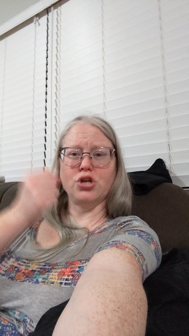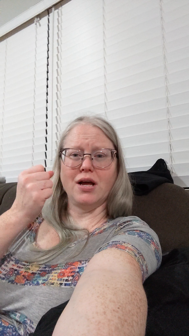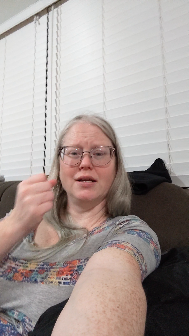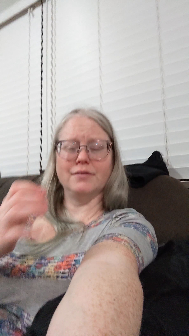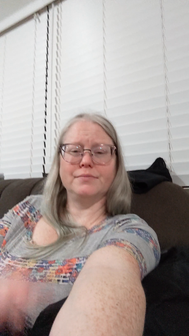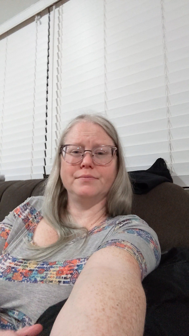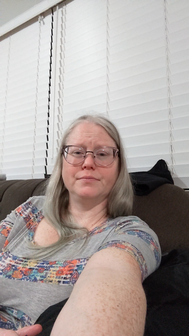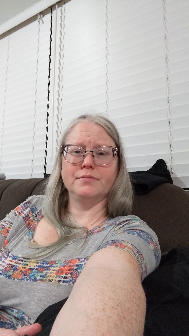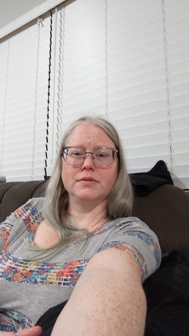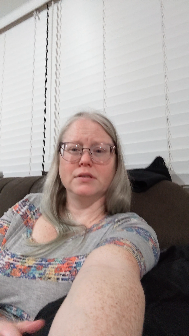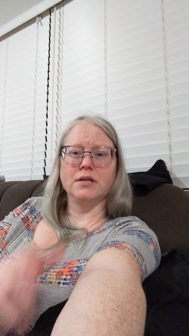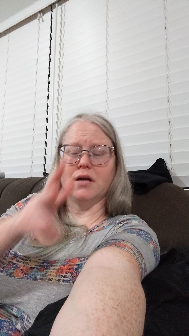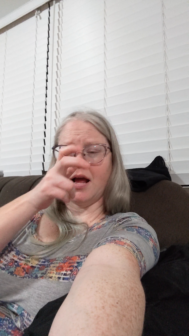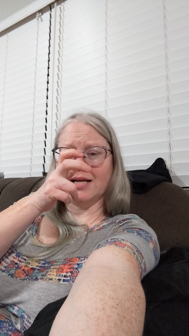ant